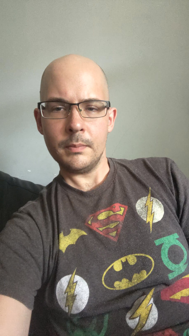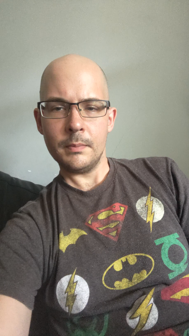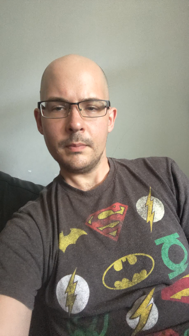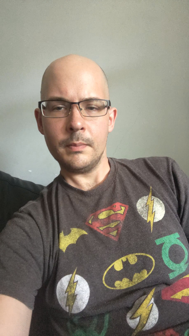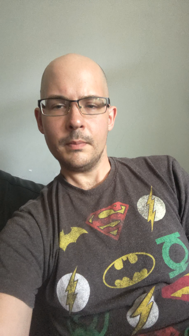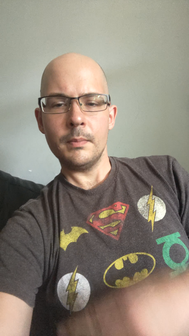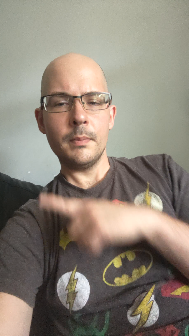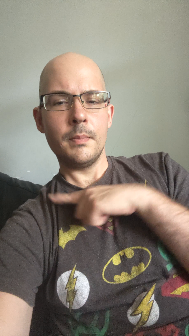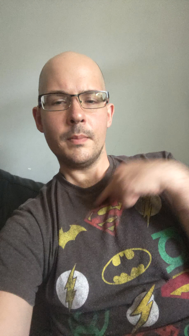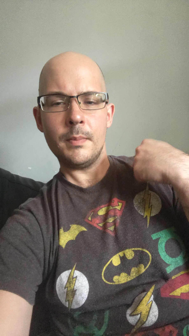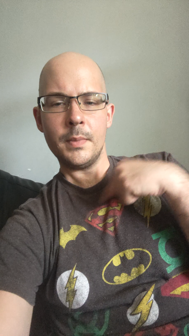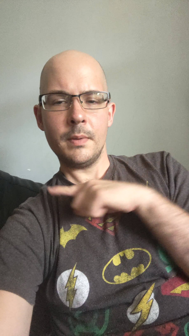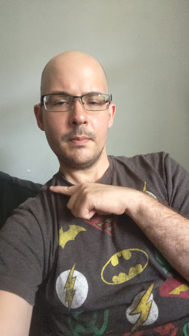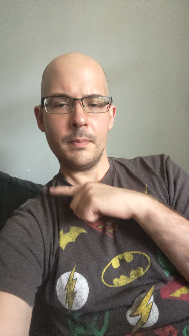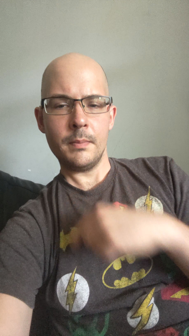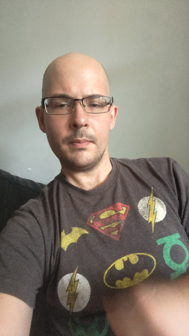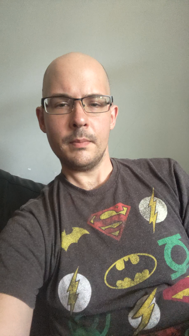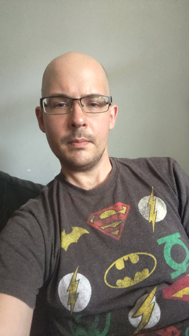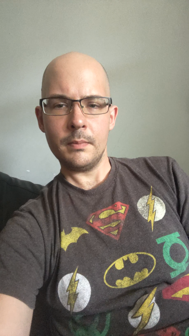bib